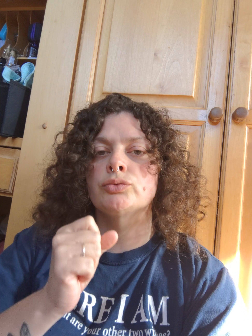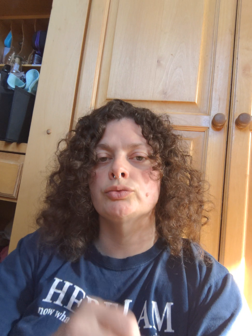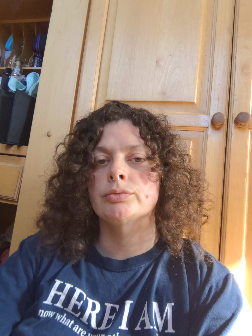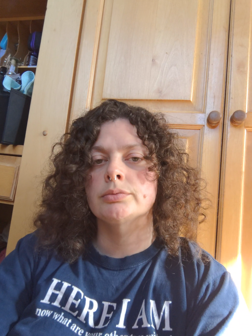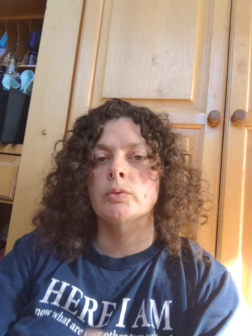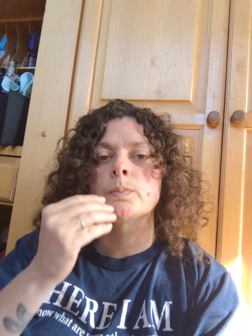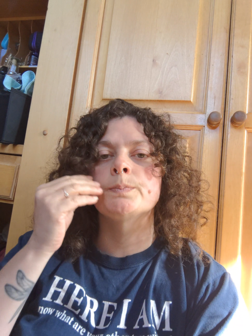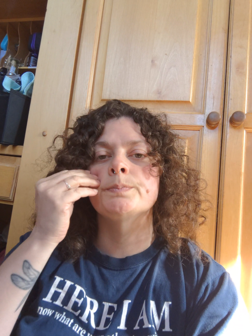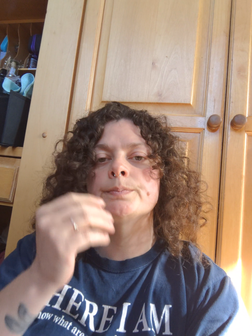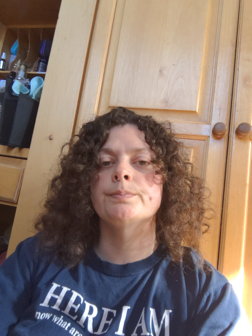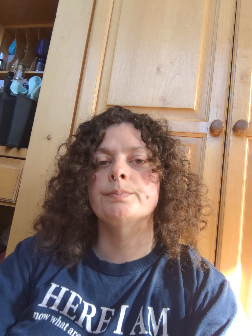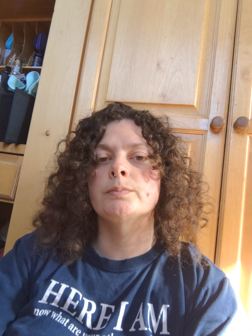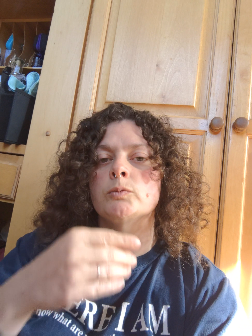home